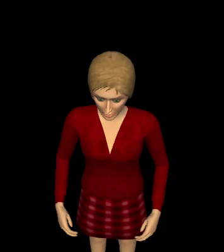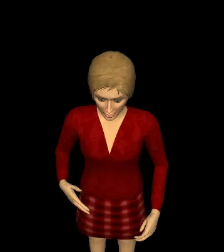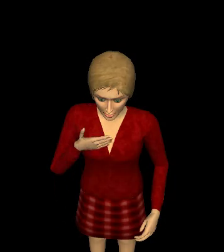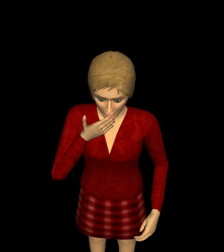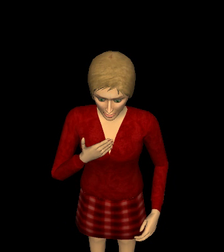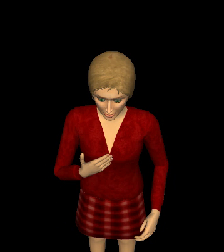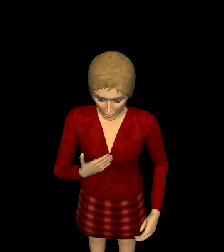شكرا